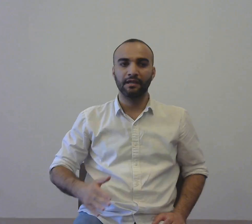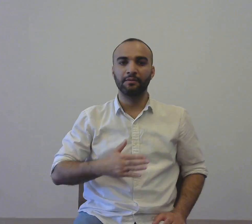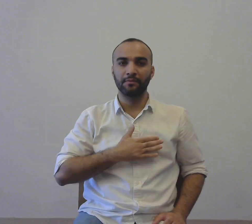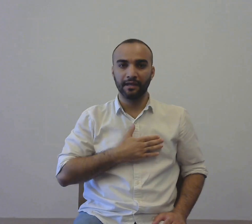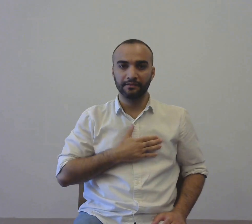mən